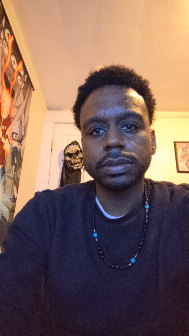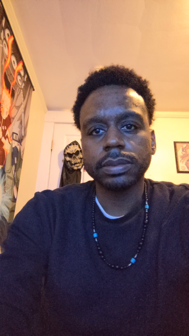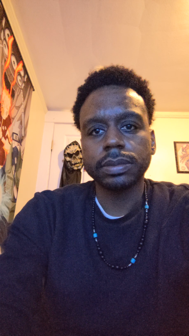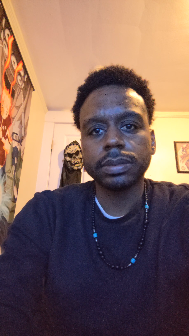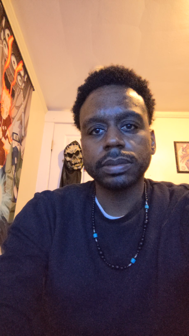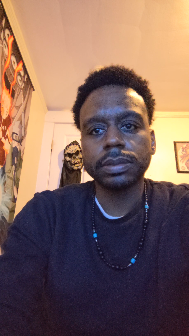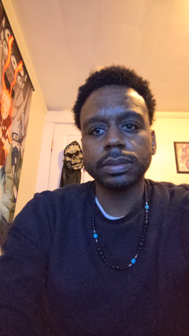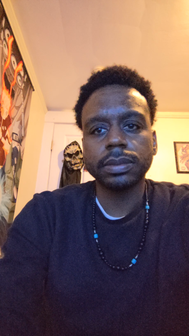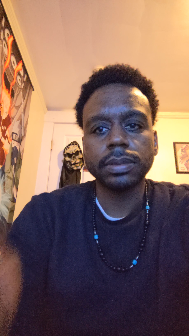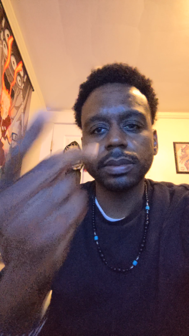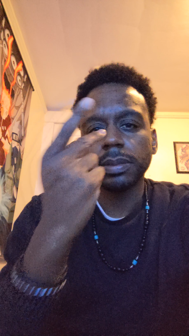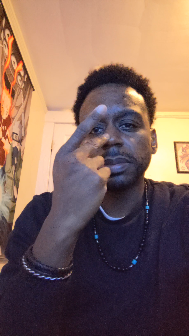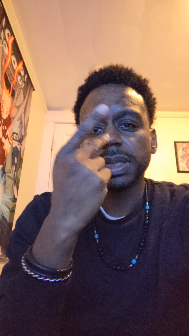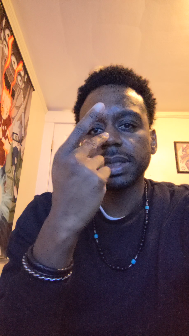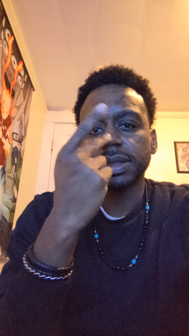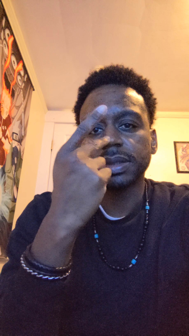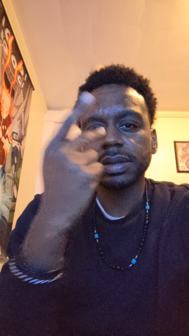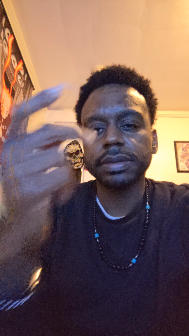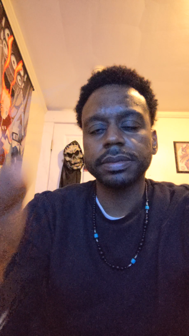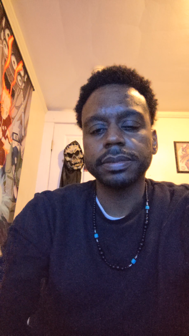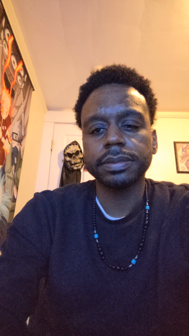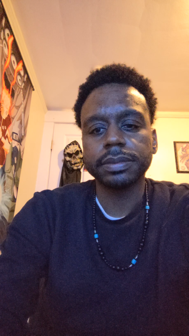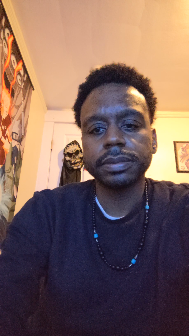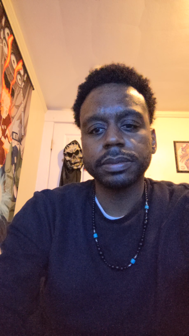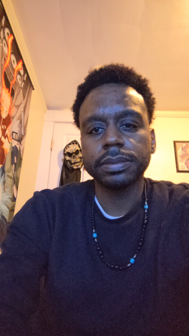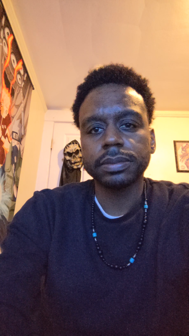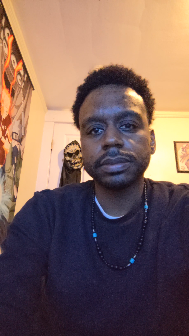penis